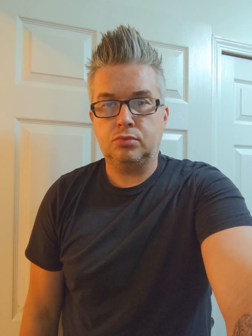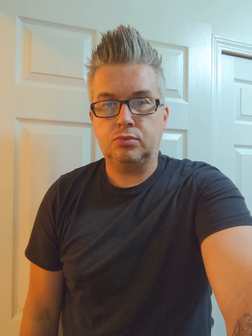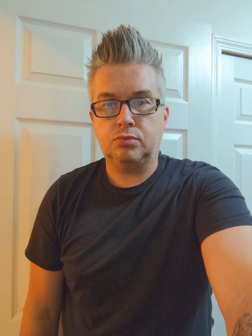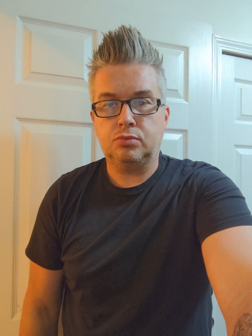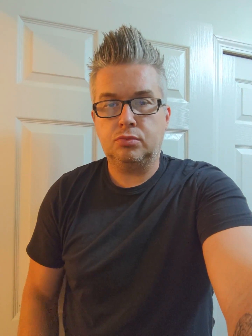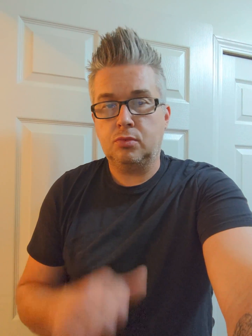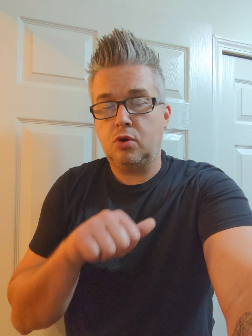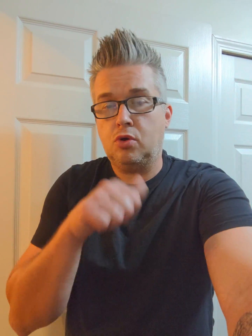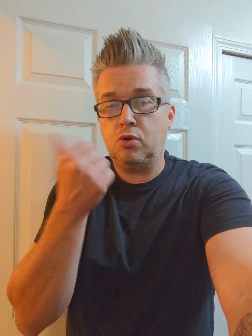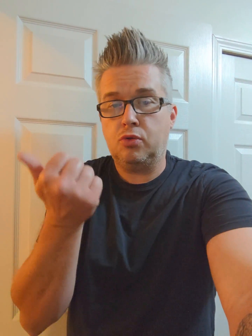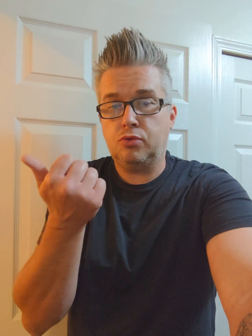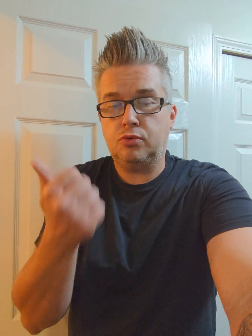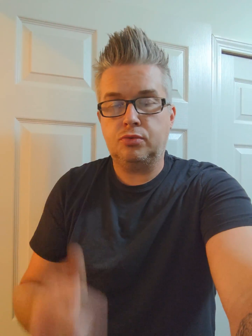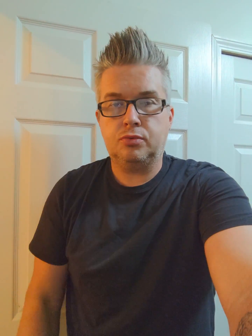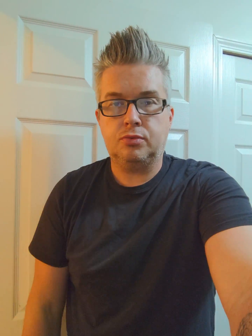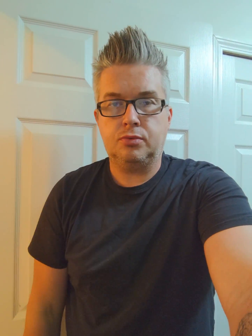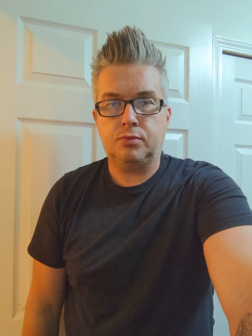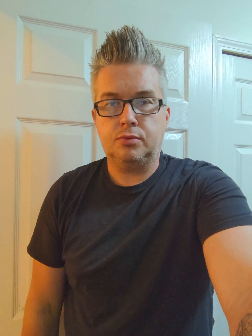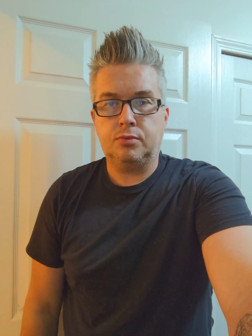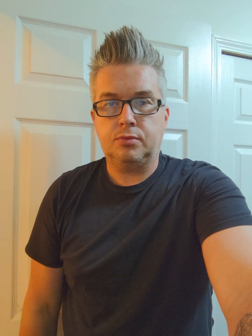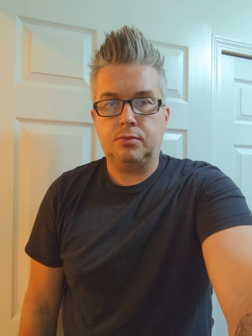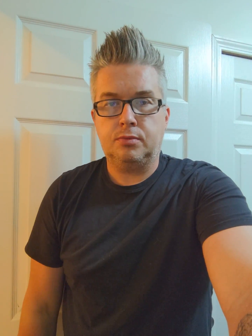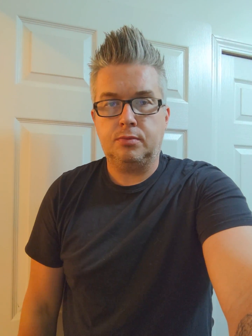other